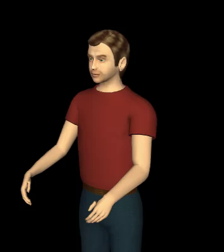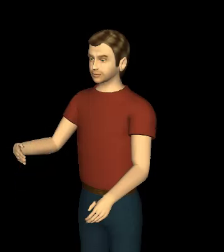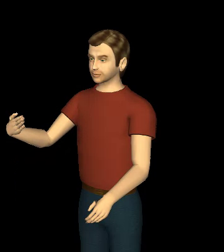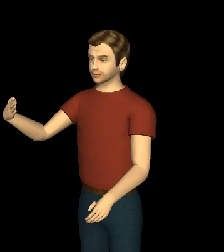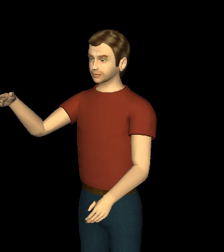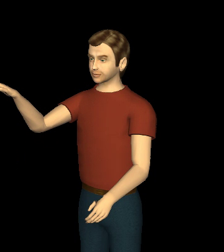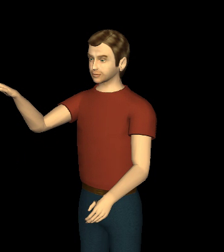آخر